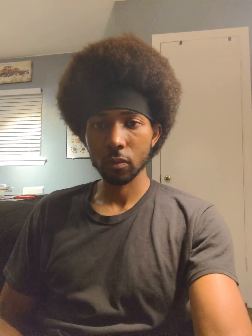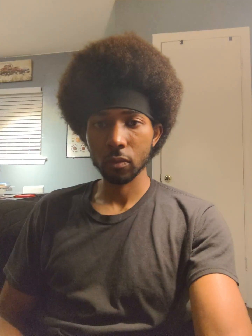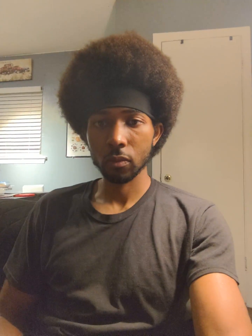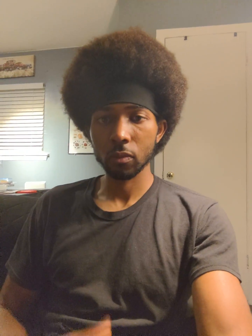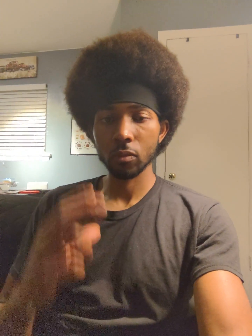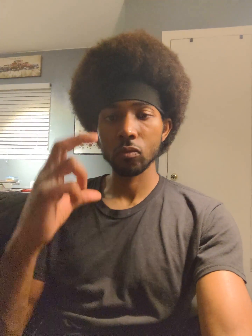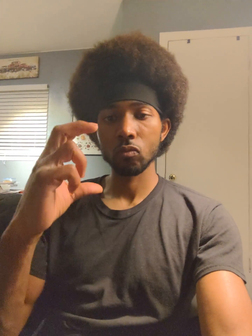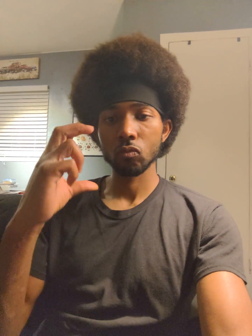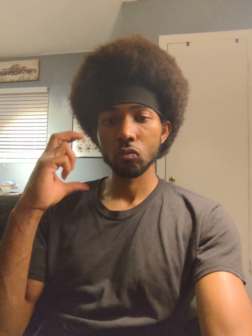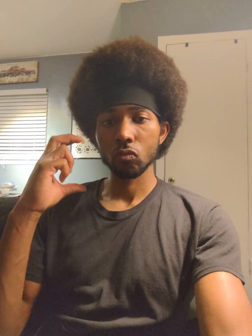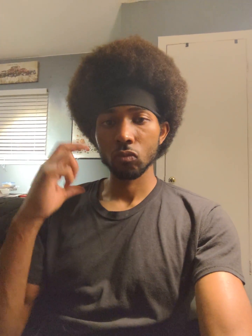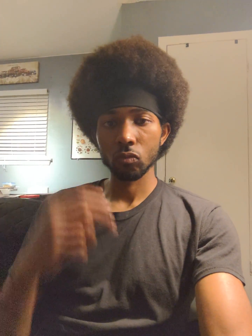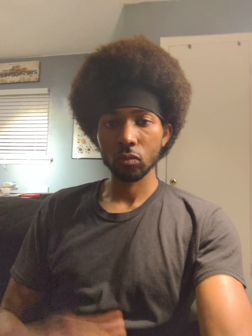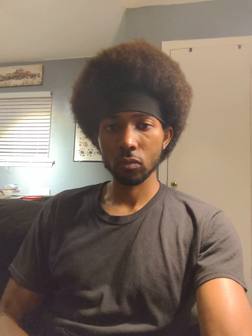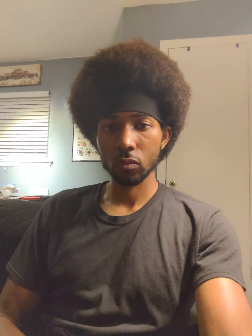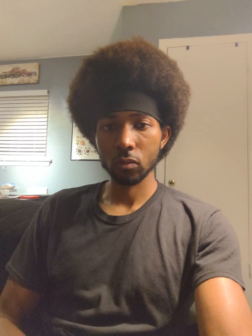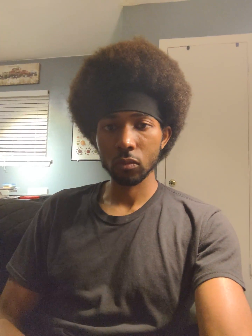bus